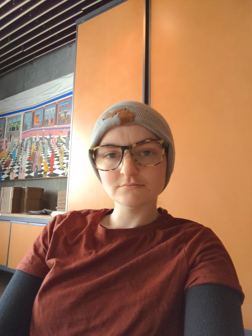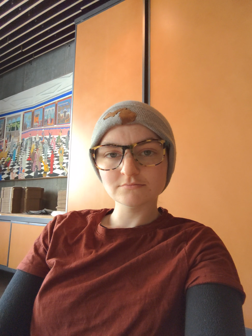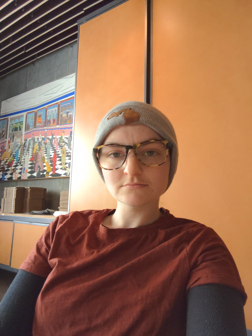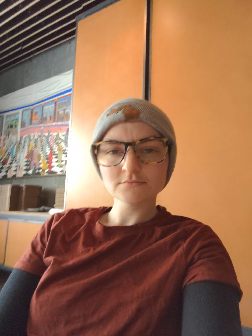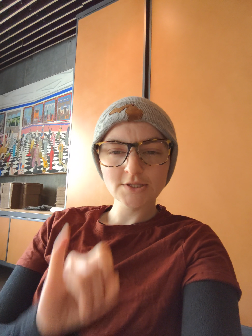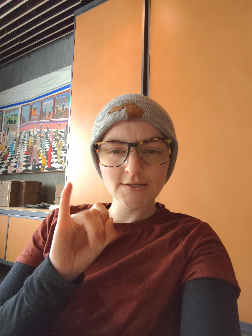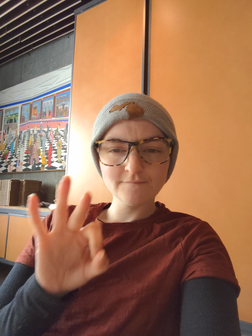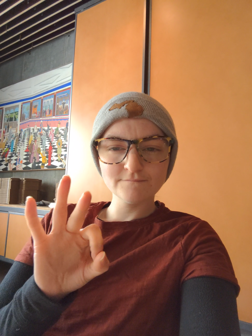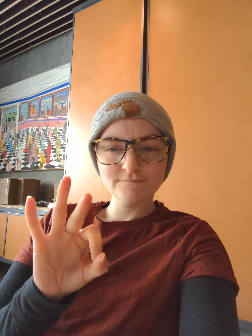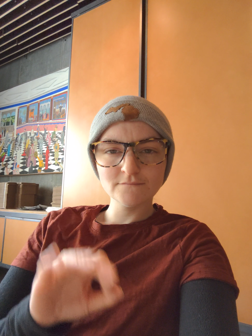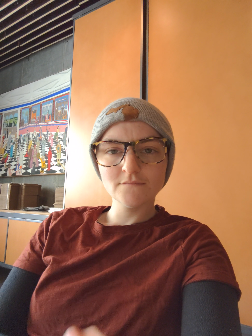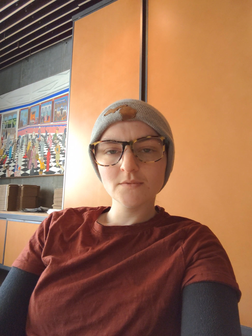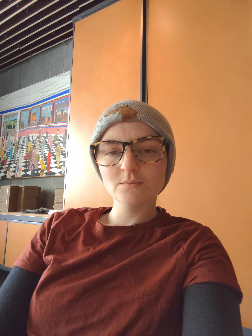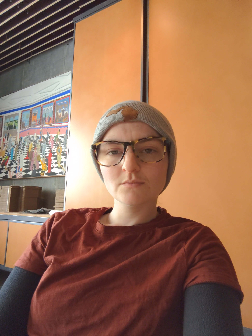if